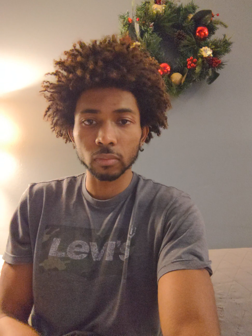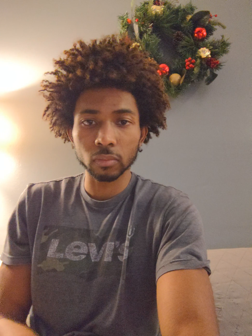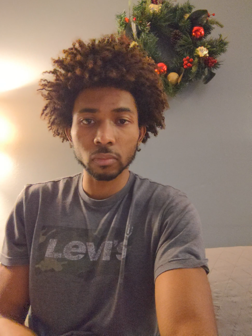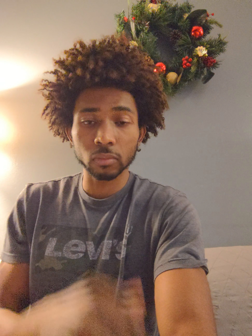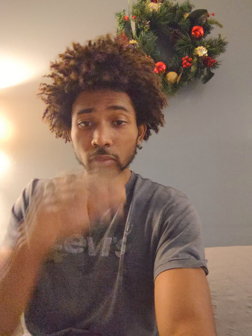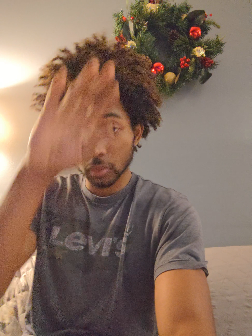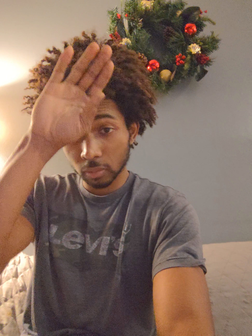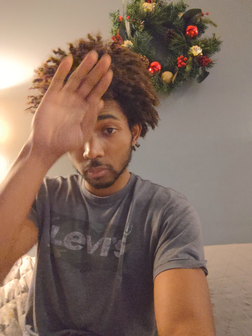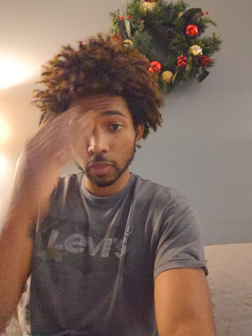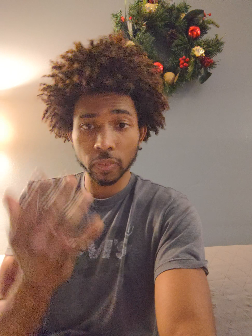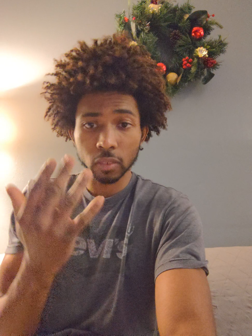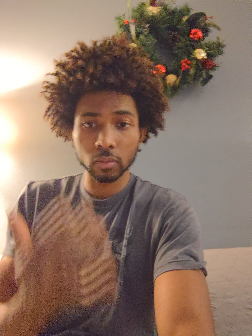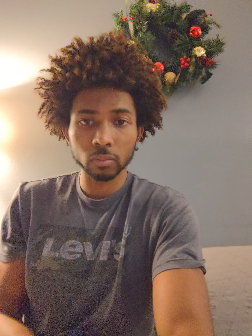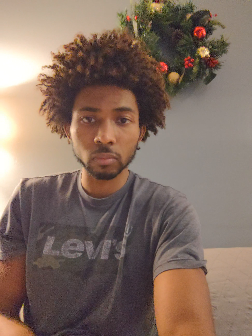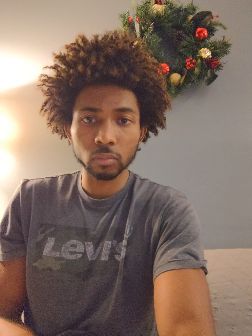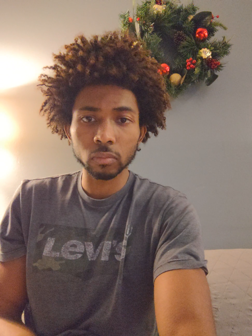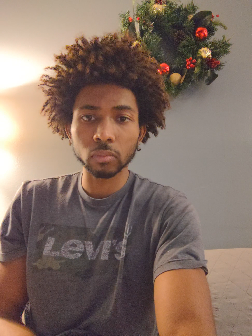fireman